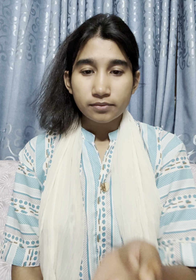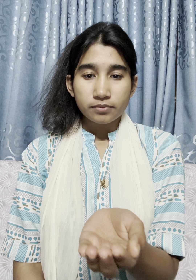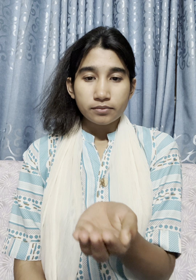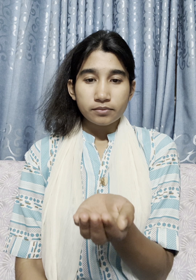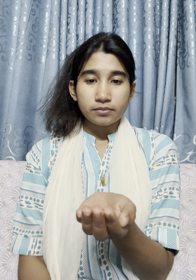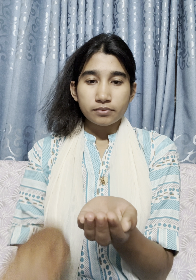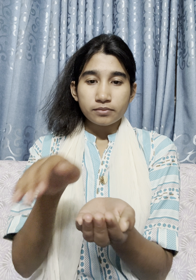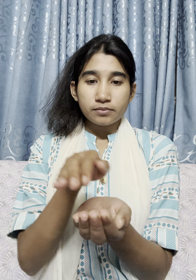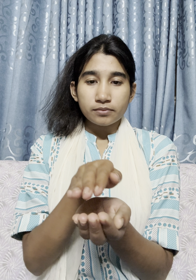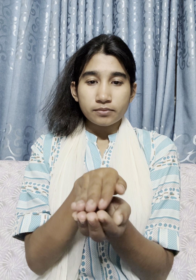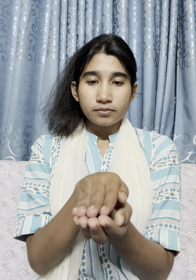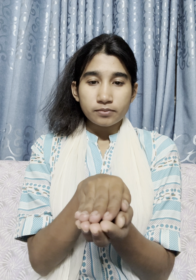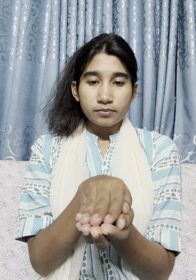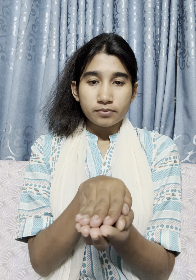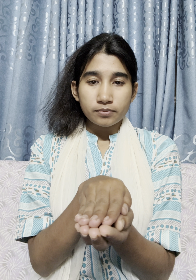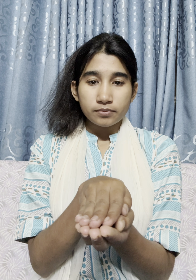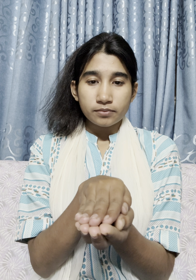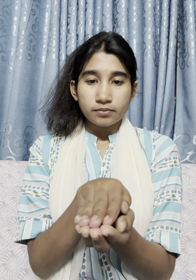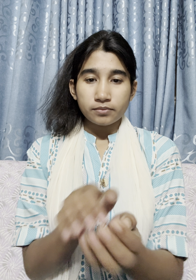সঞ্চয়